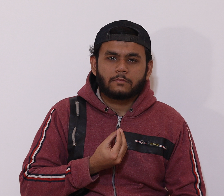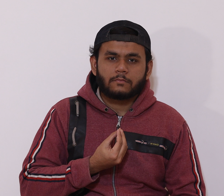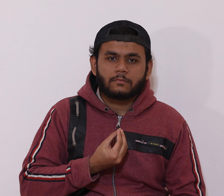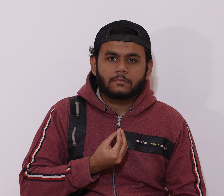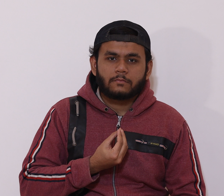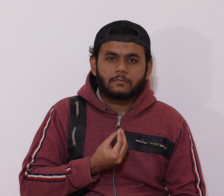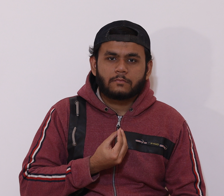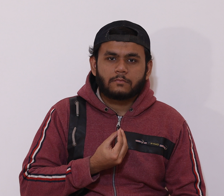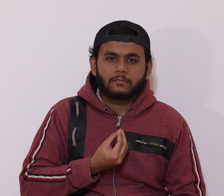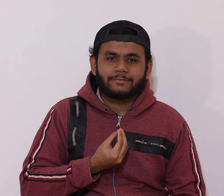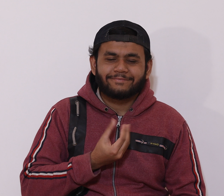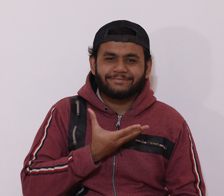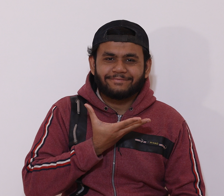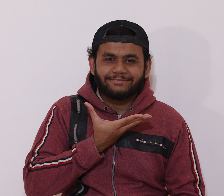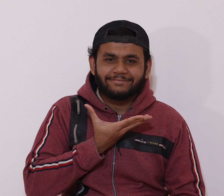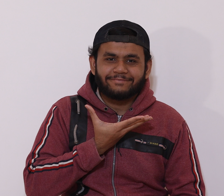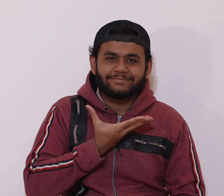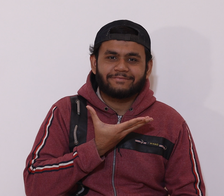glad